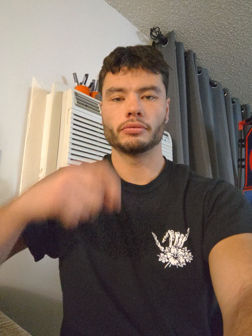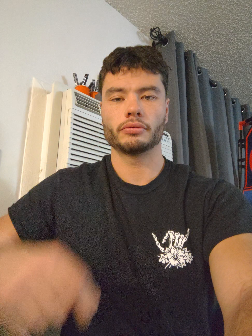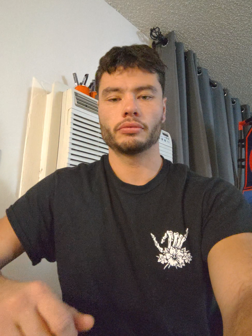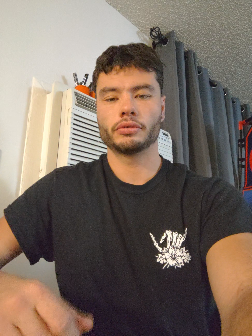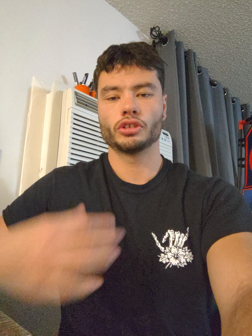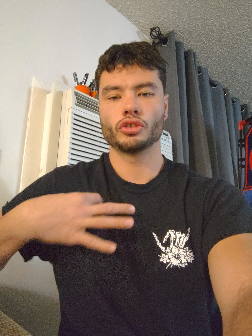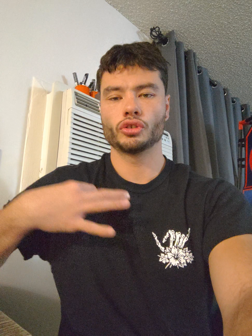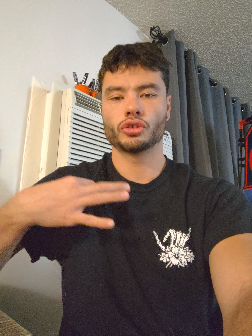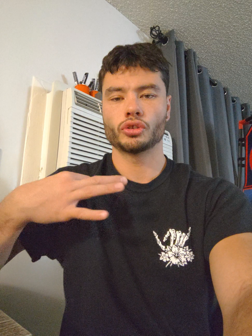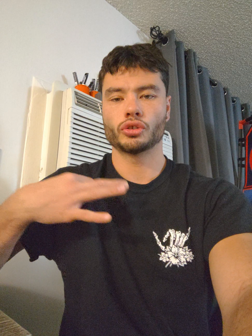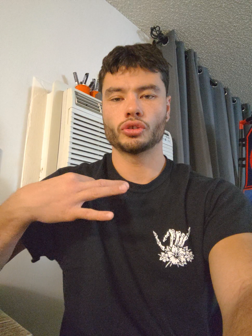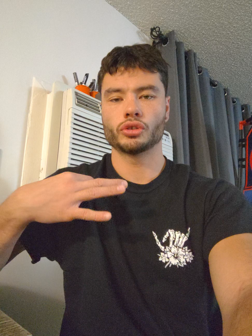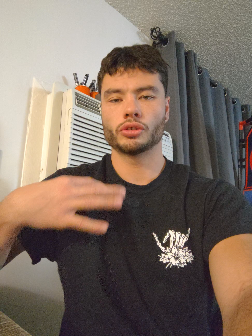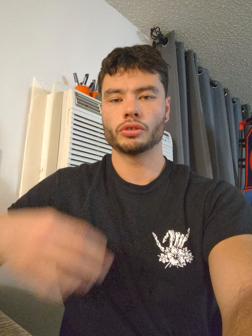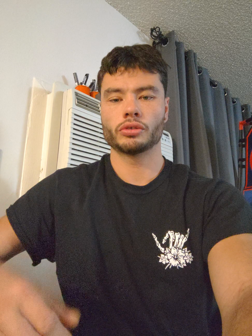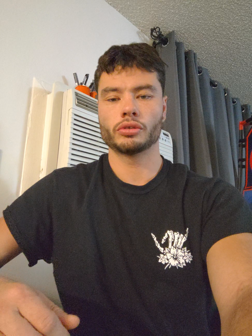shirt